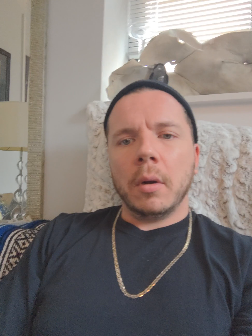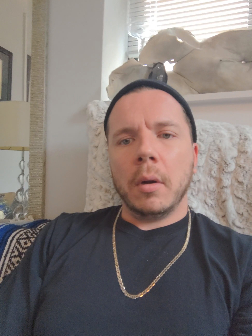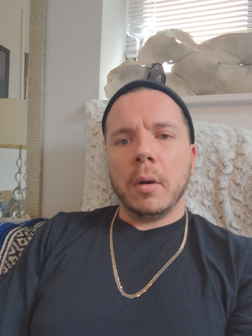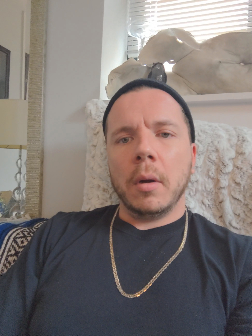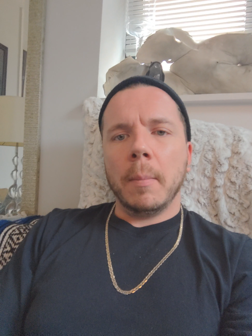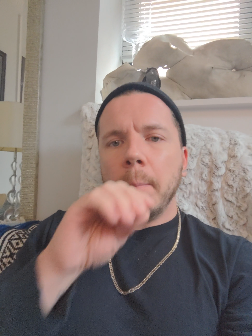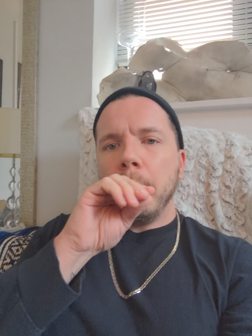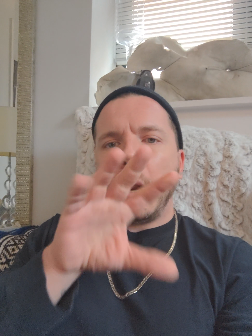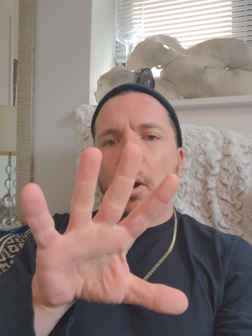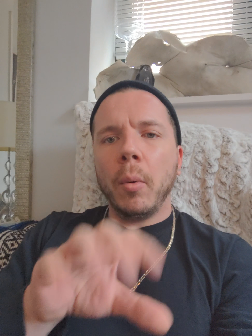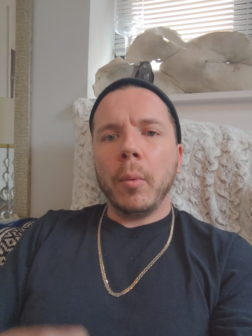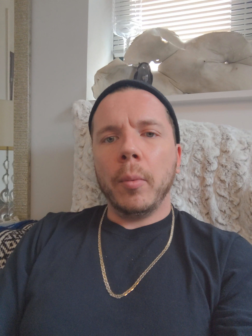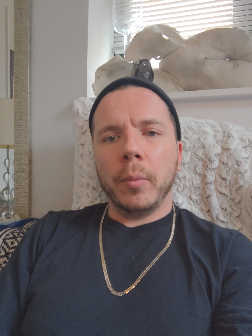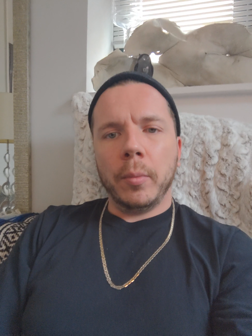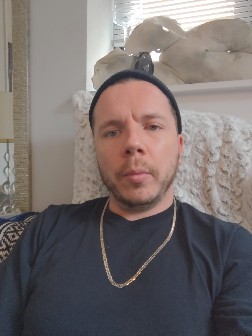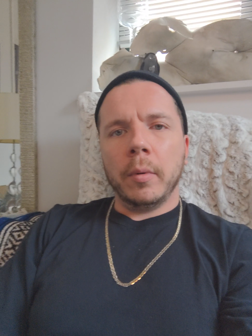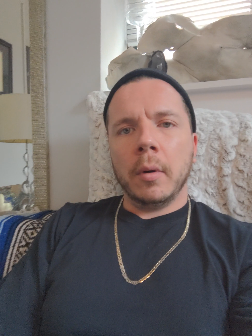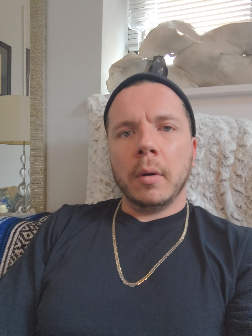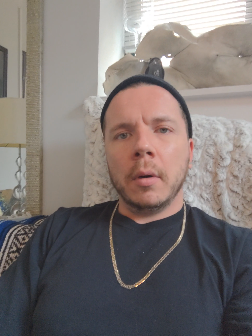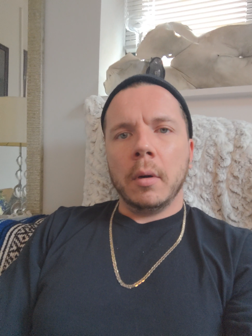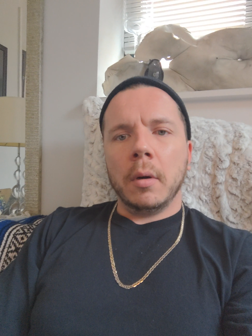blow